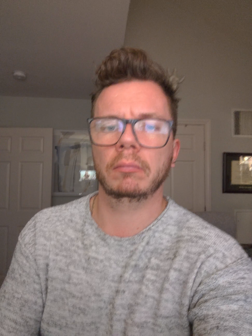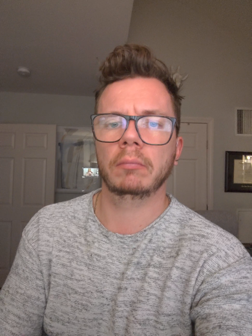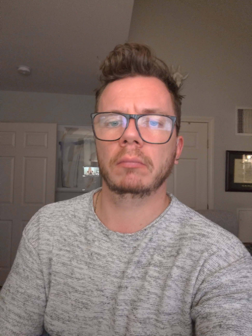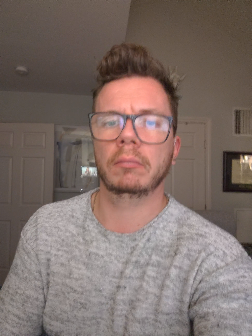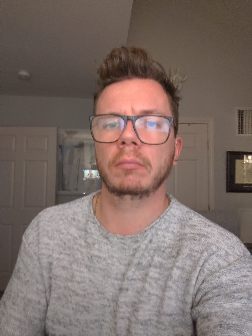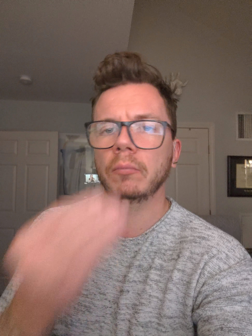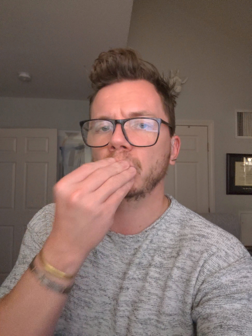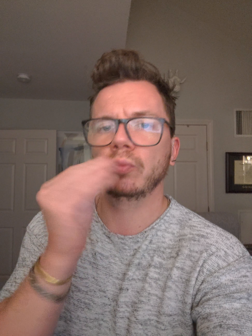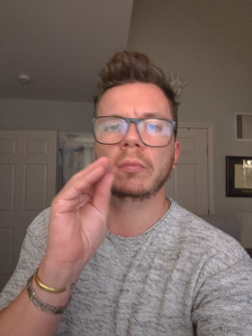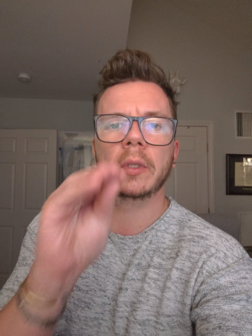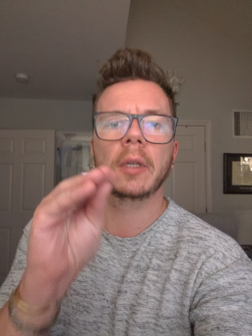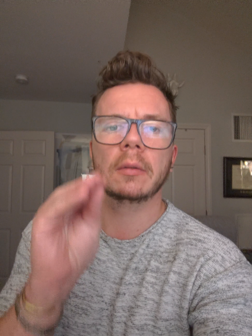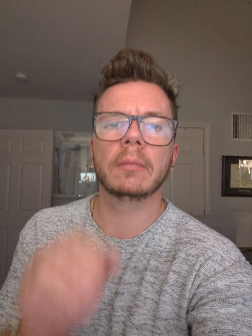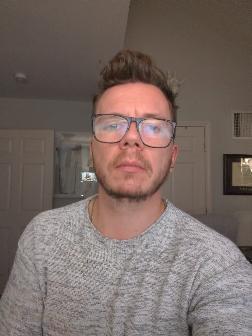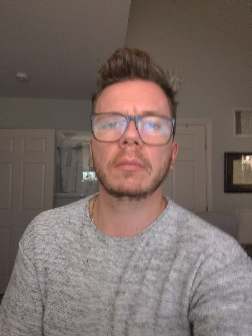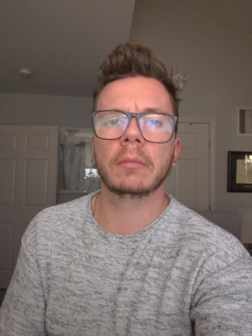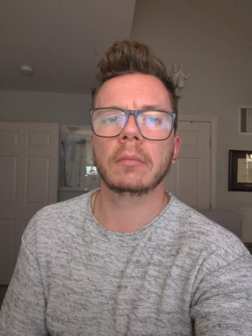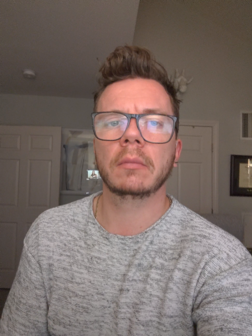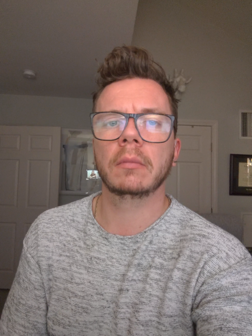kiss